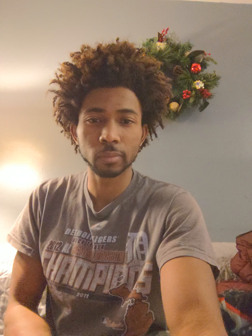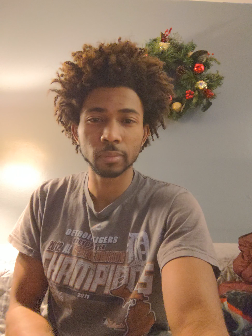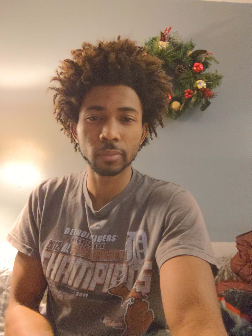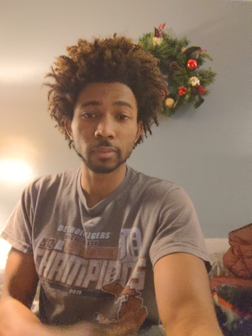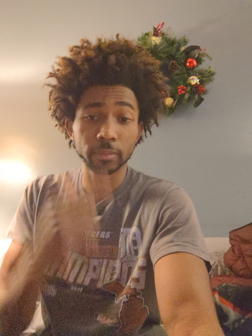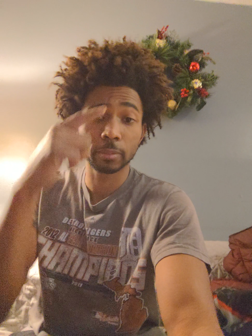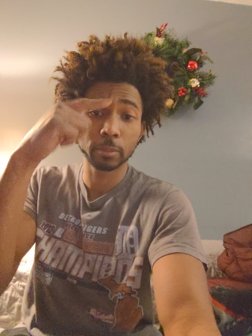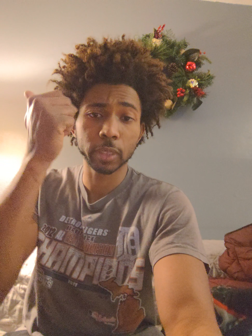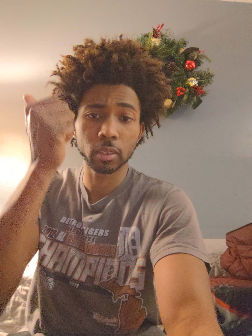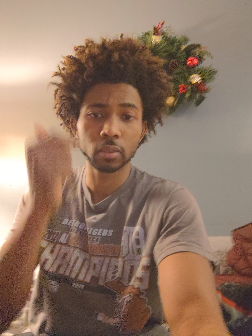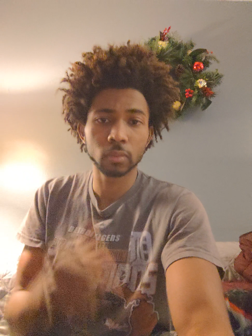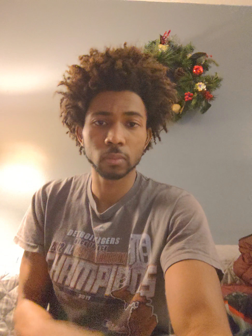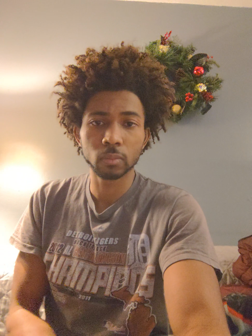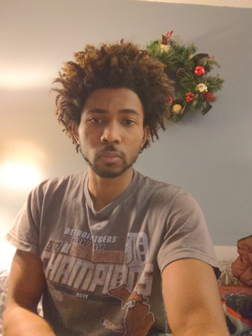because